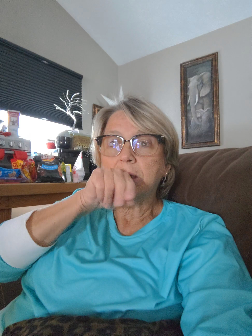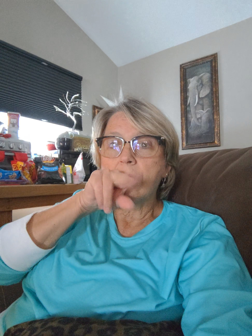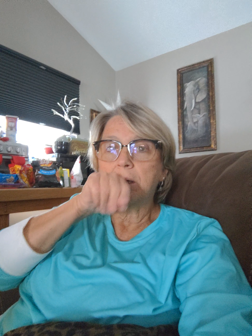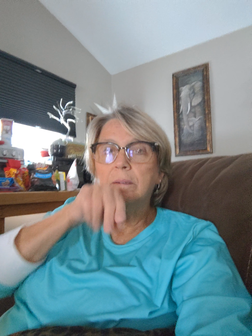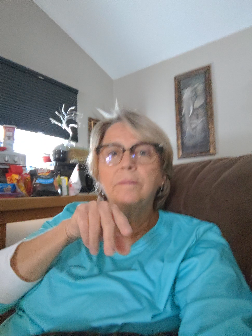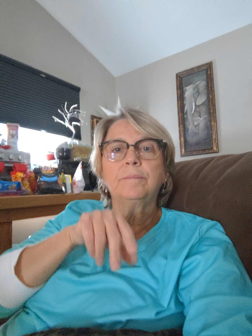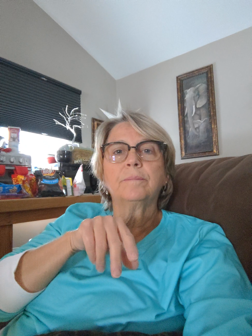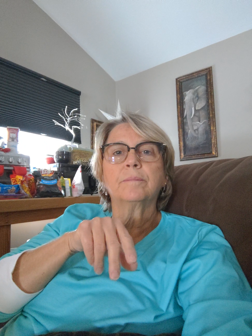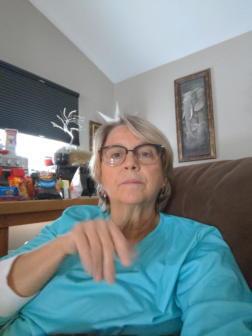duck